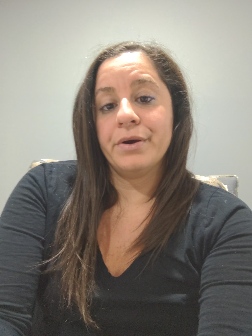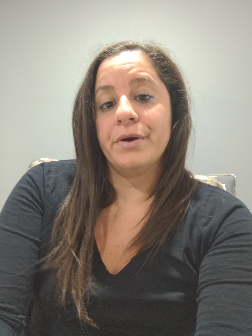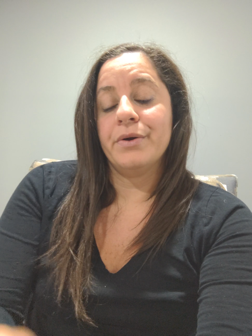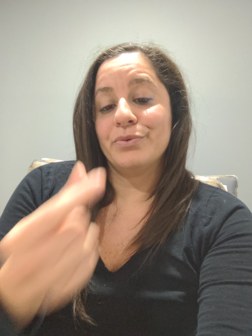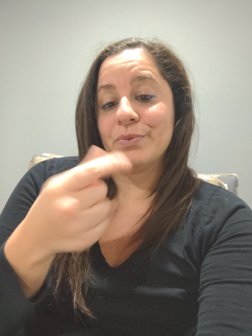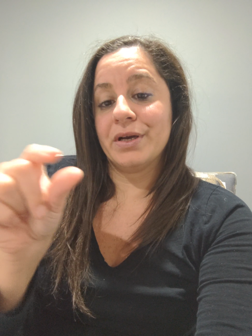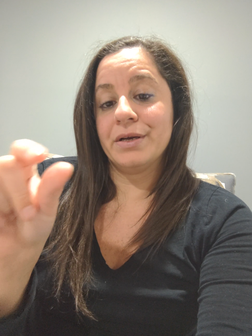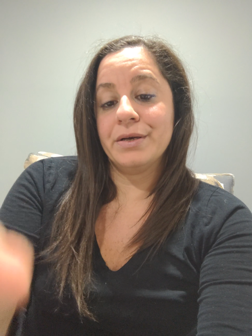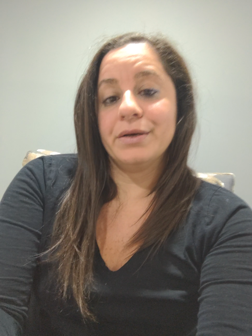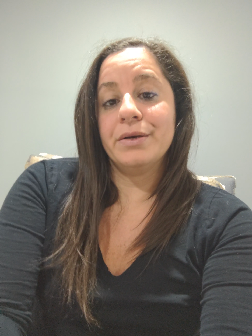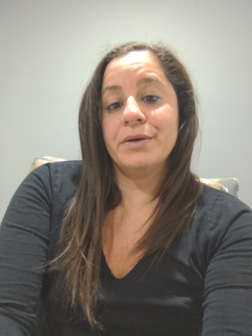green